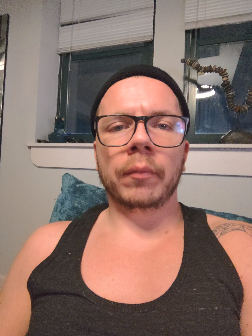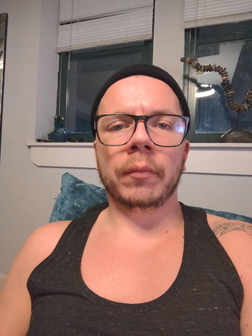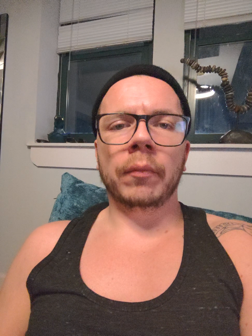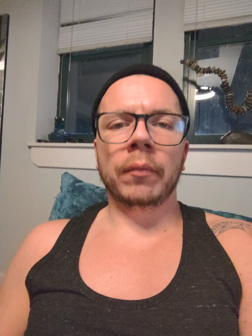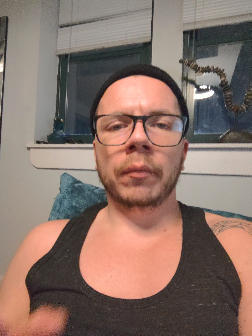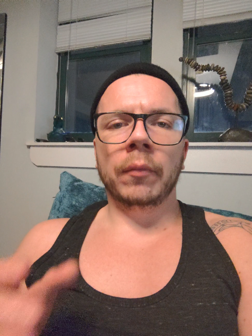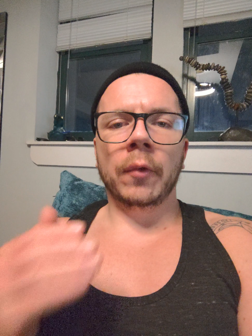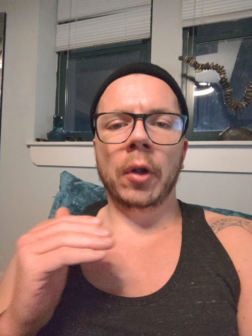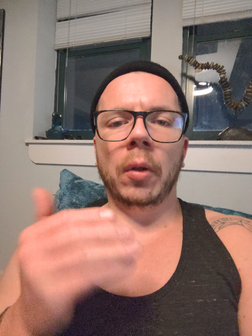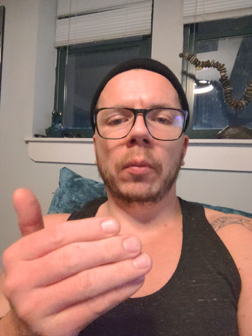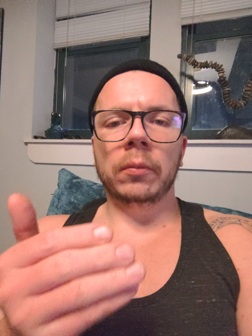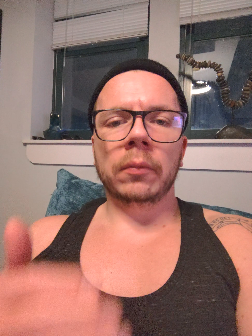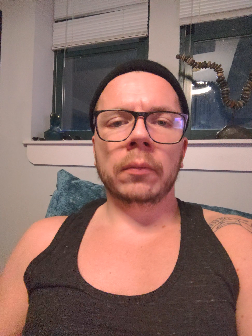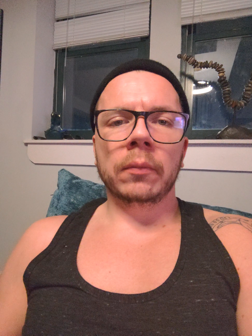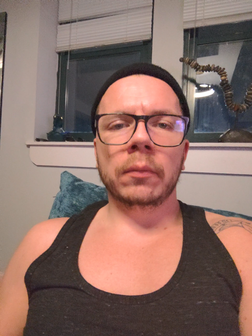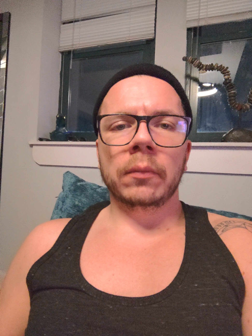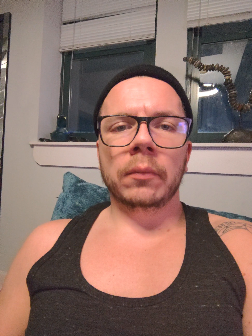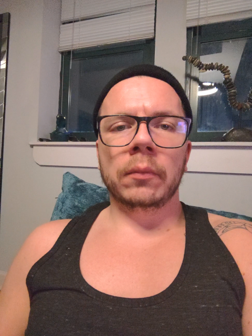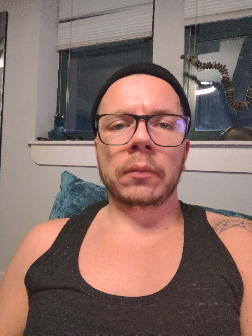close